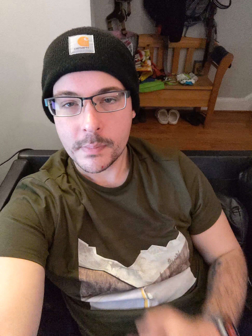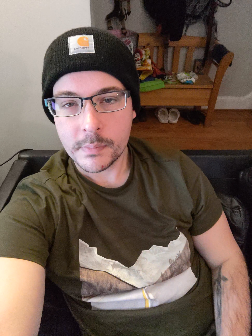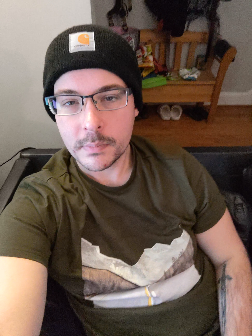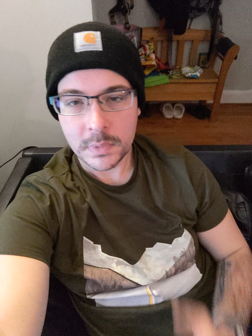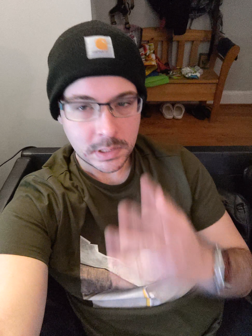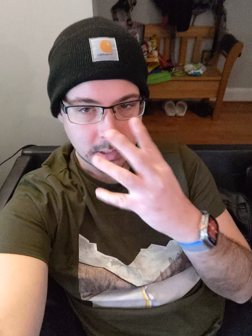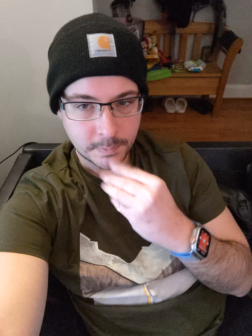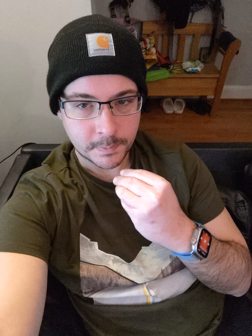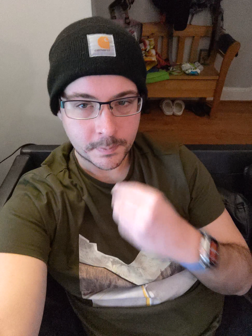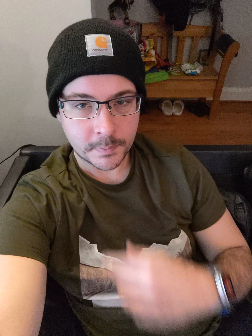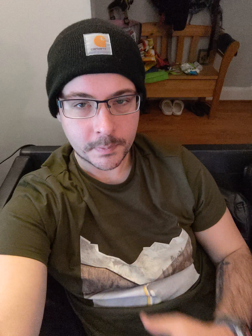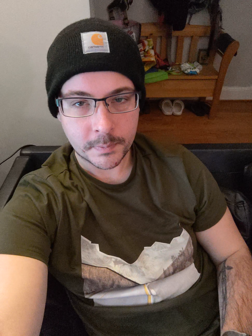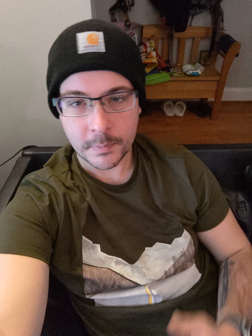sleep